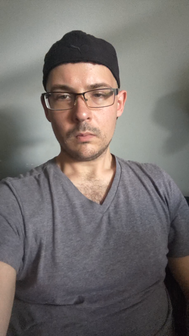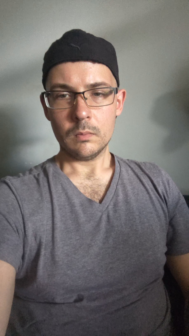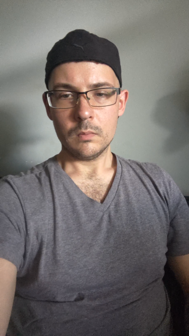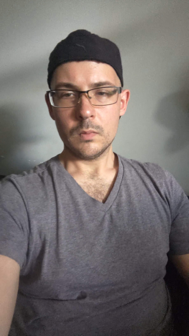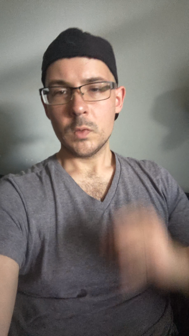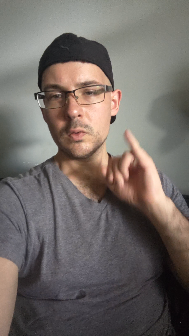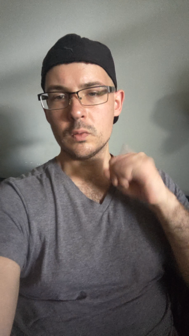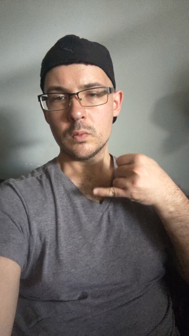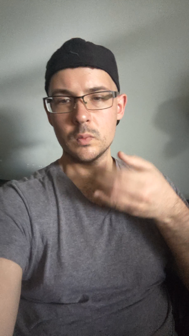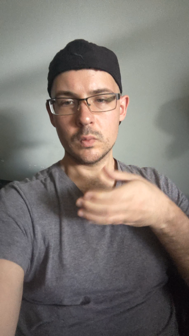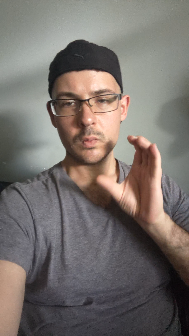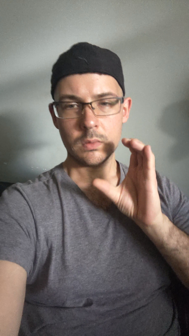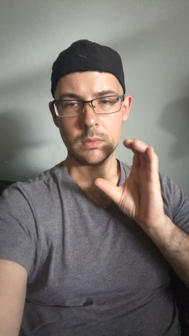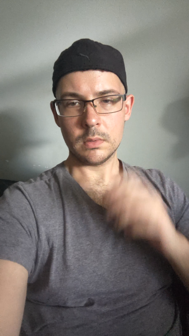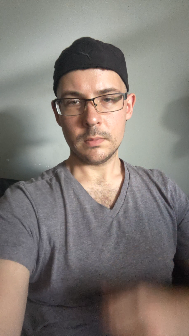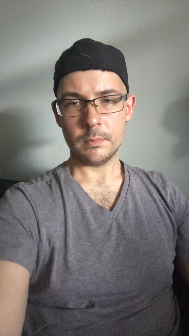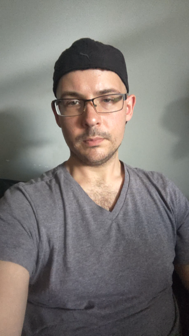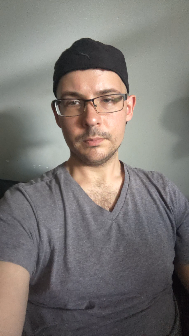juice